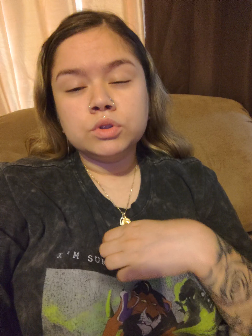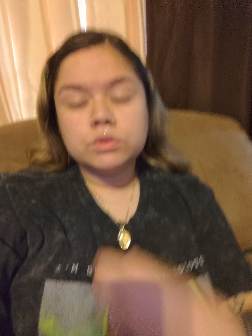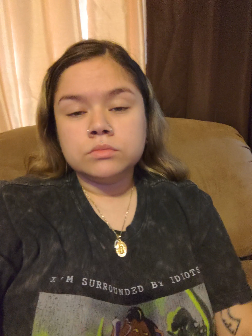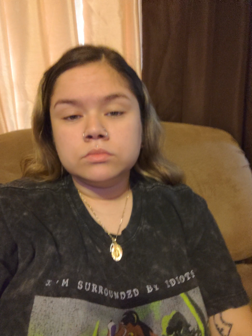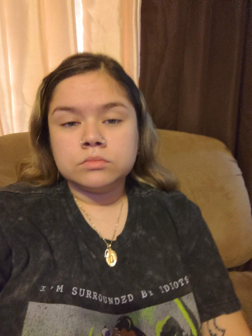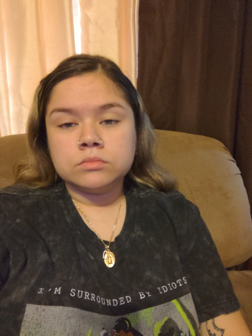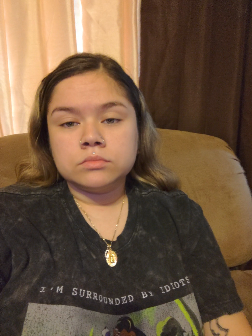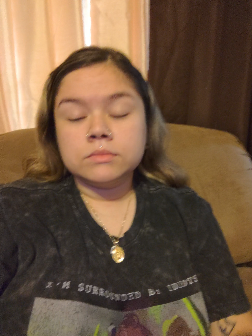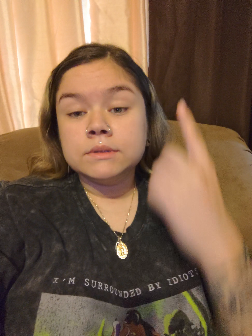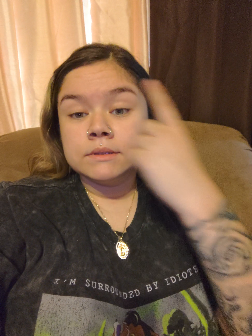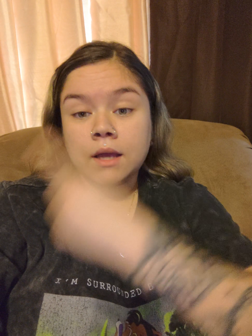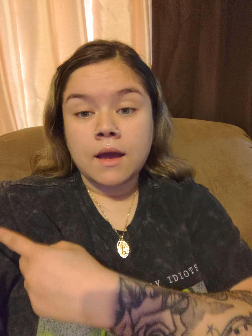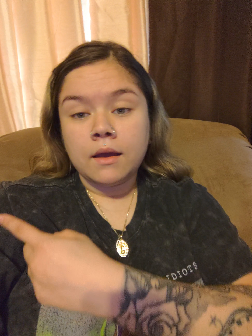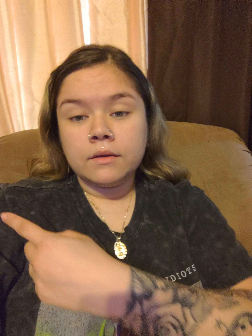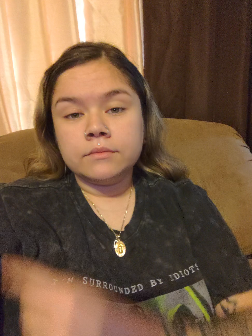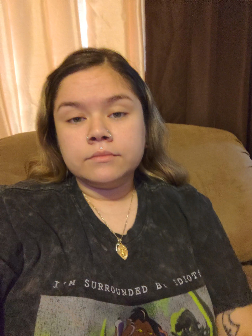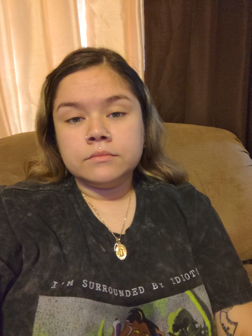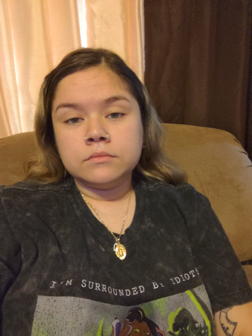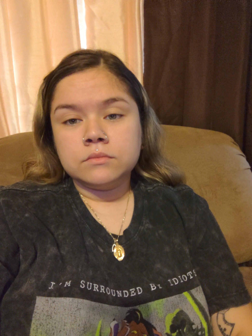day